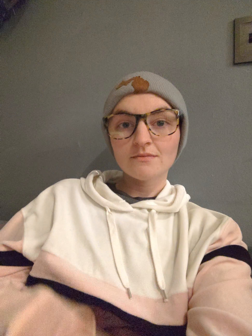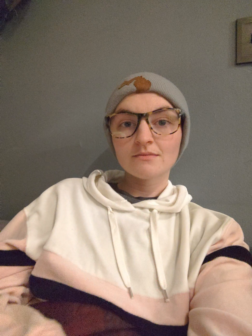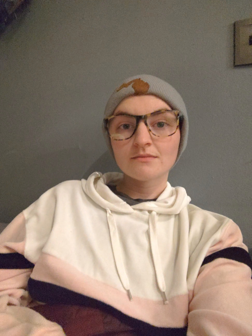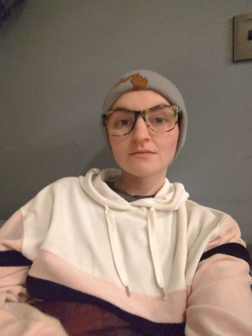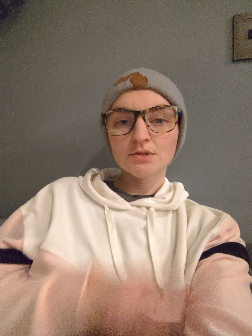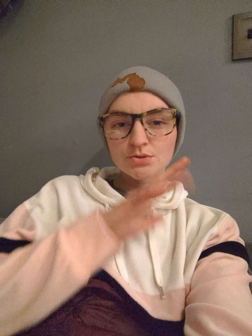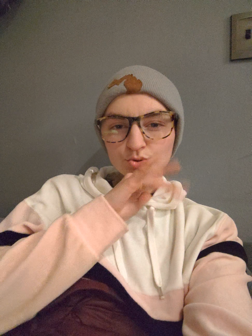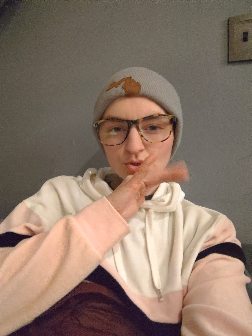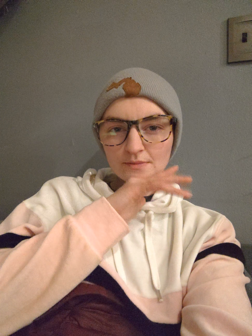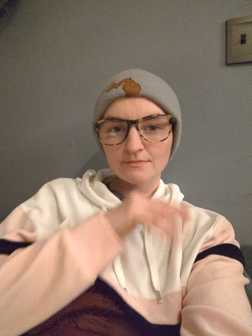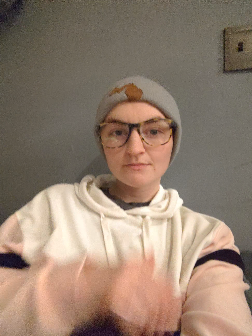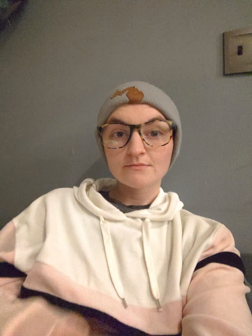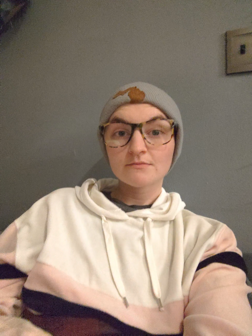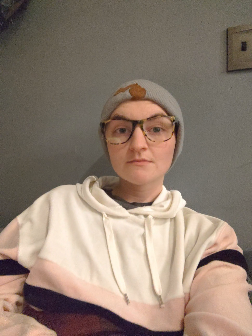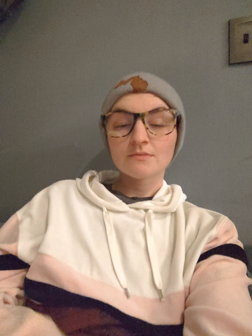dirty